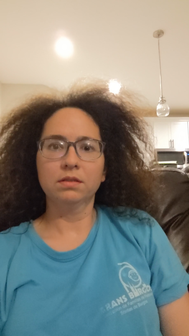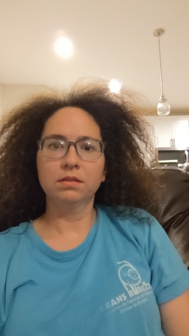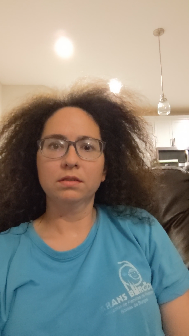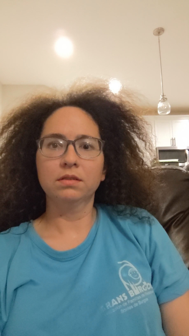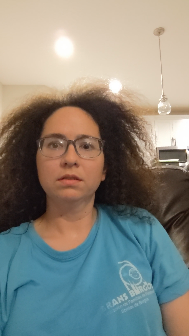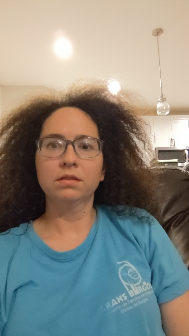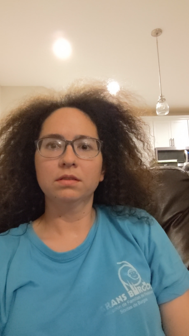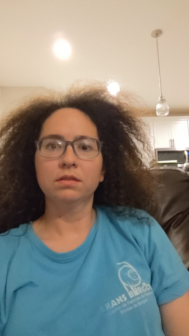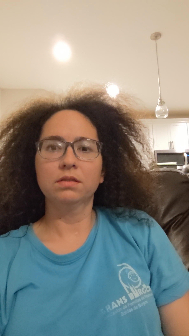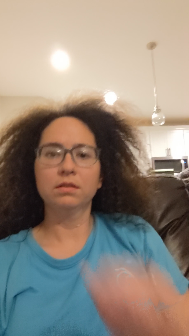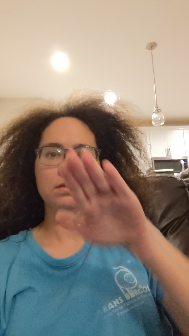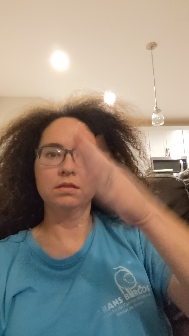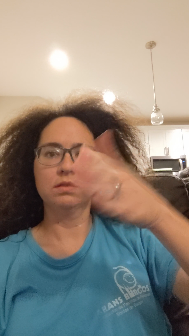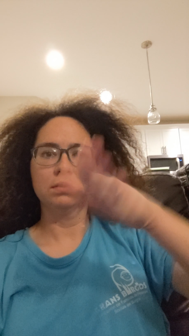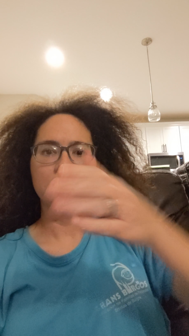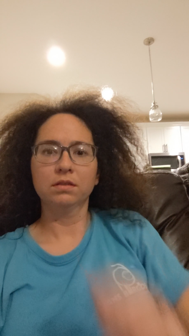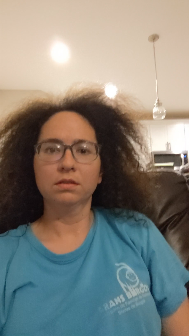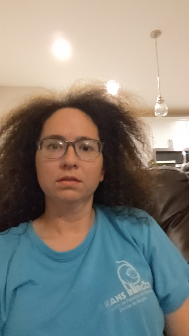kitchen